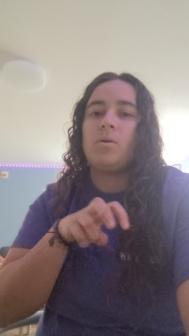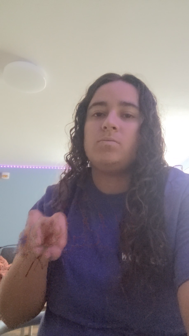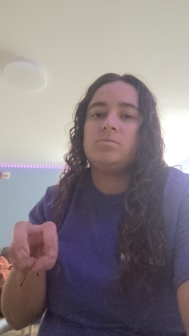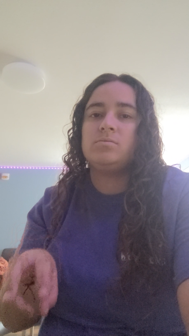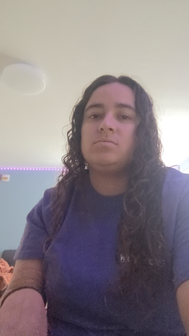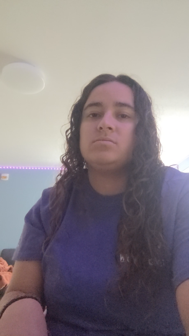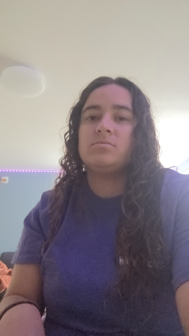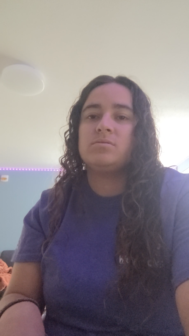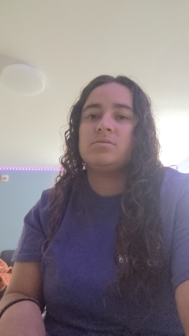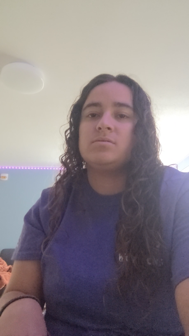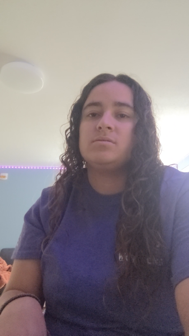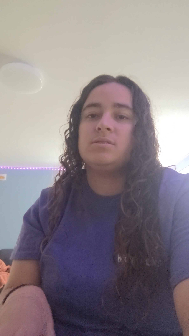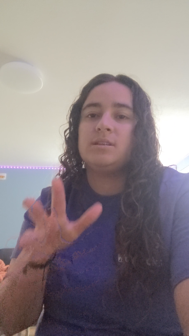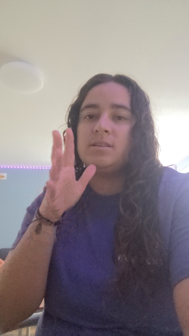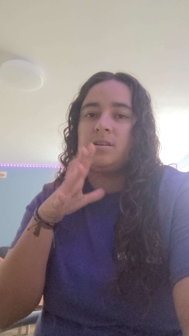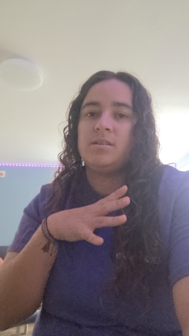lady